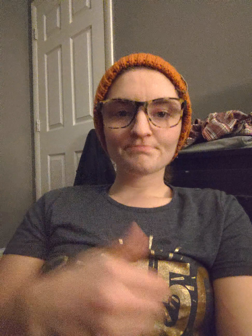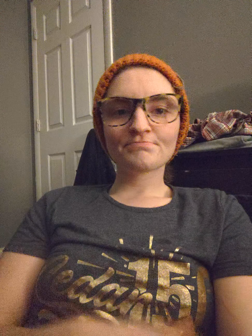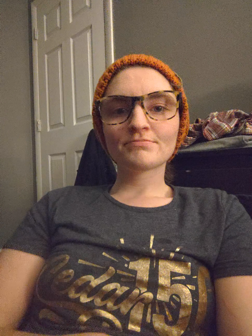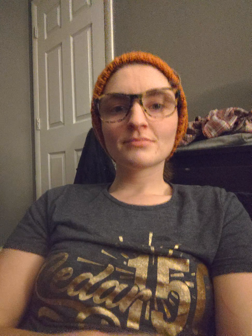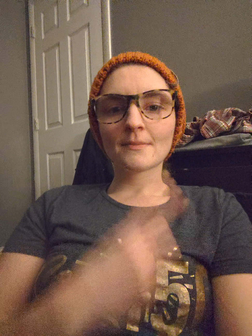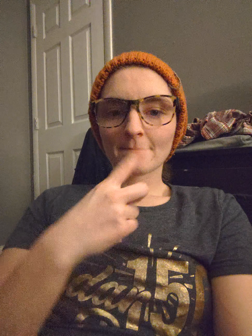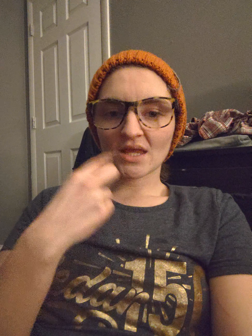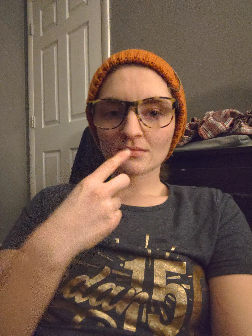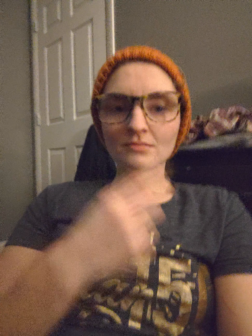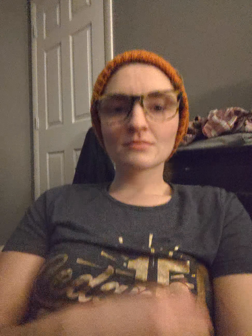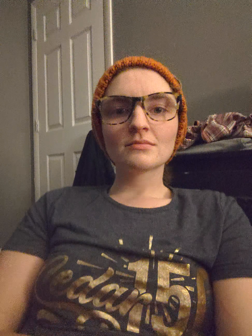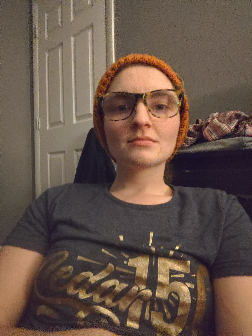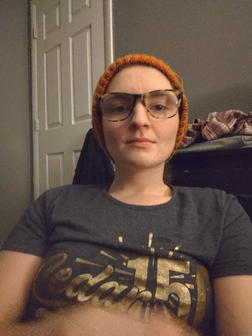mouth